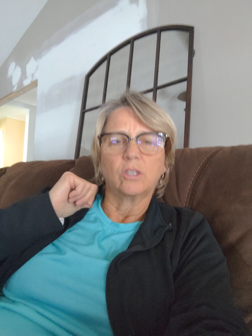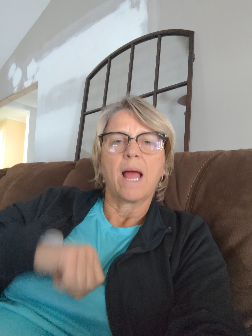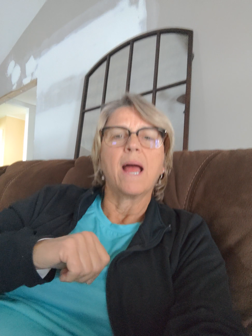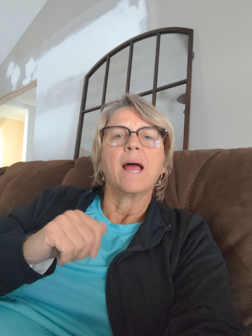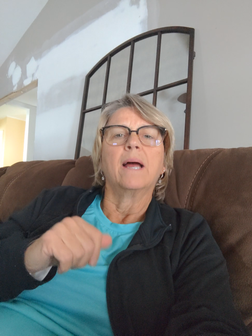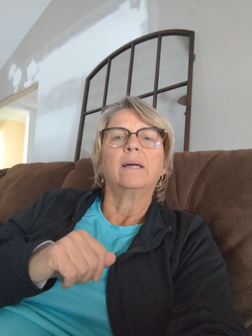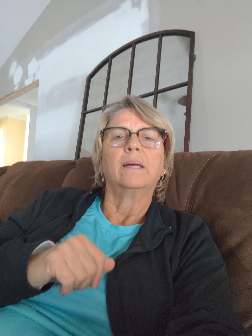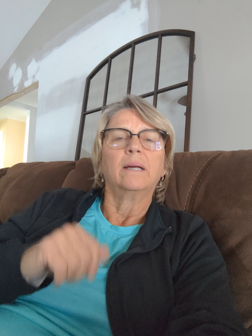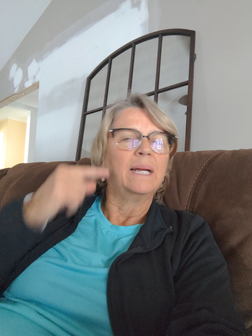jacket